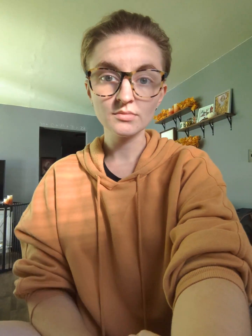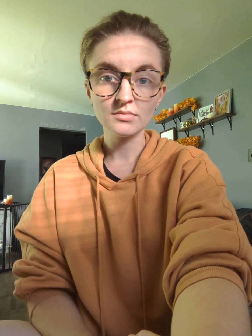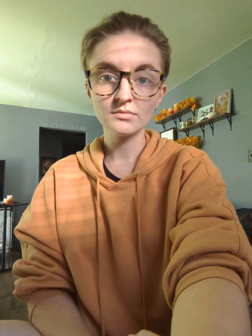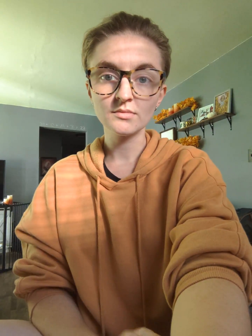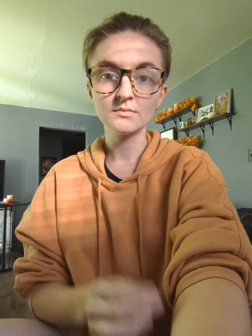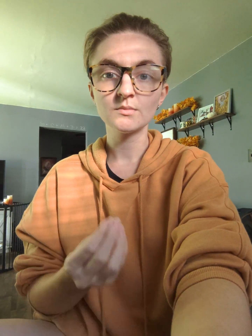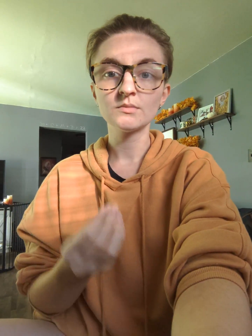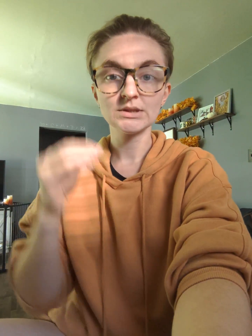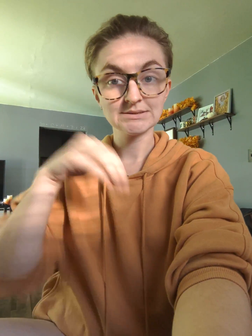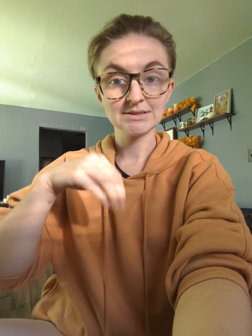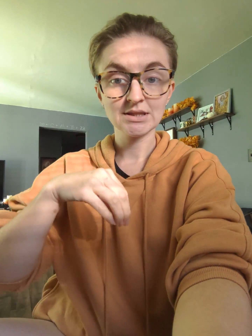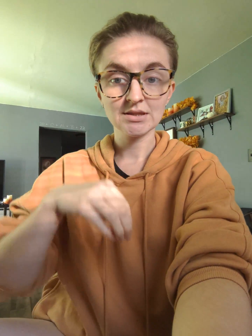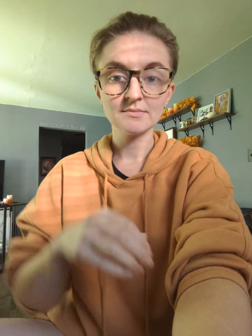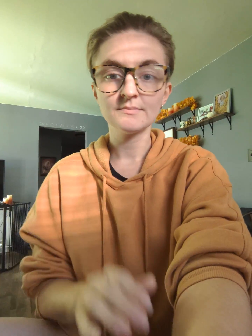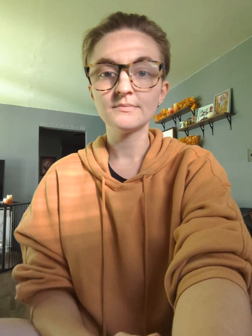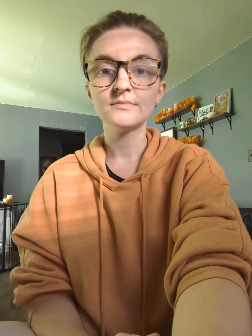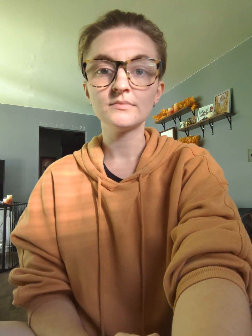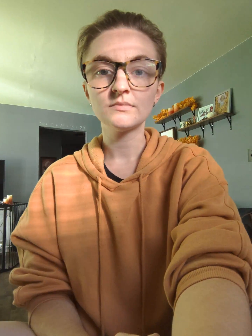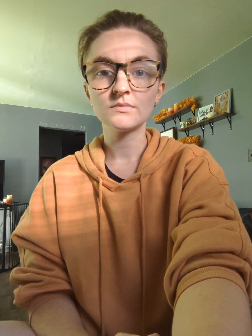inside